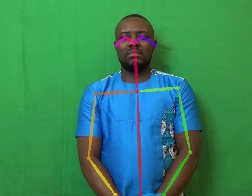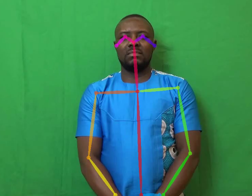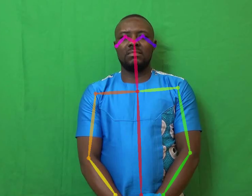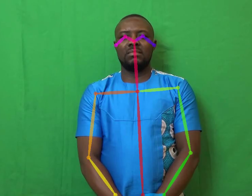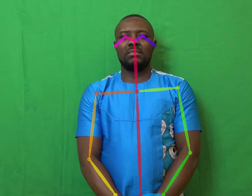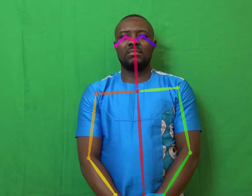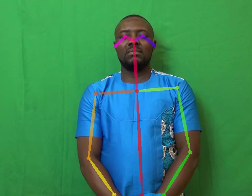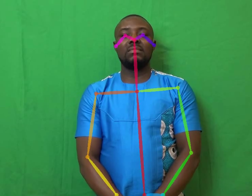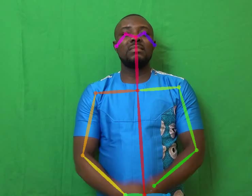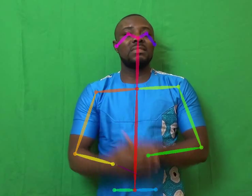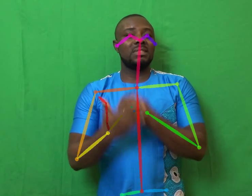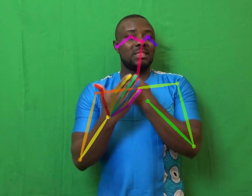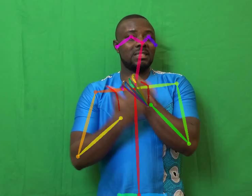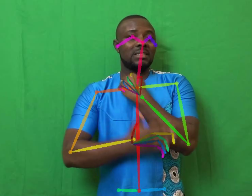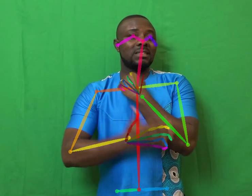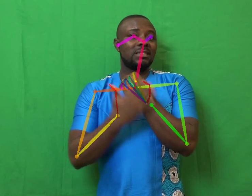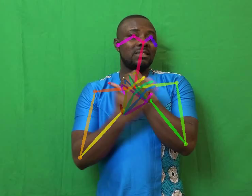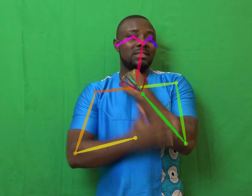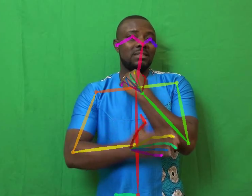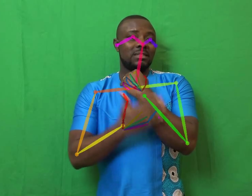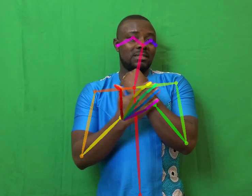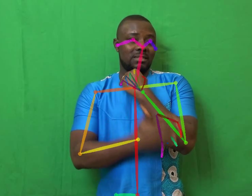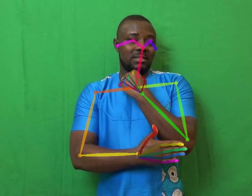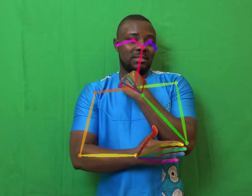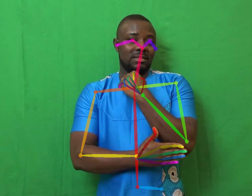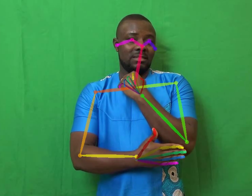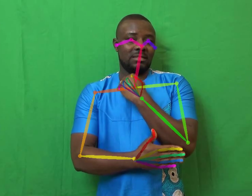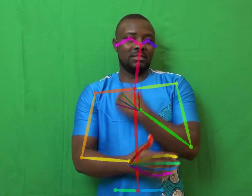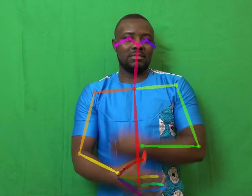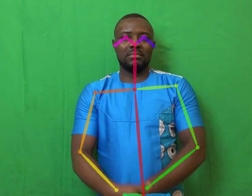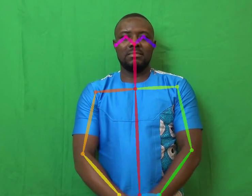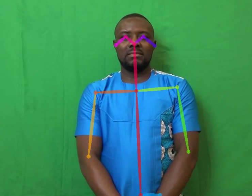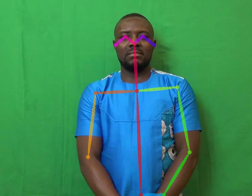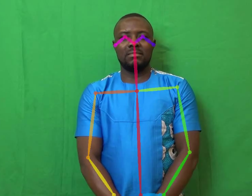yam